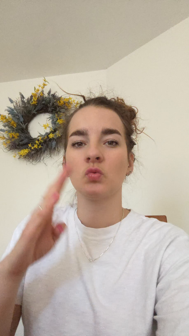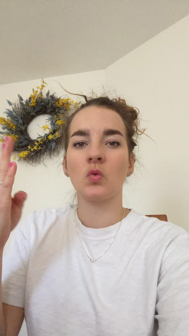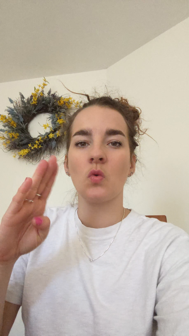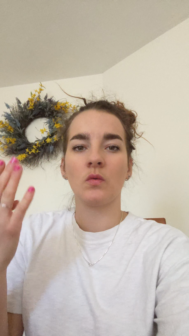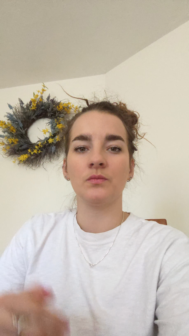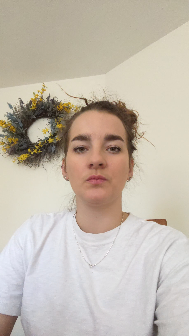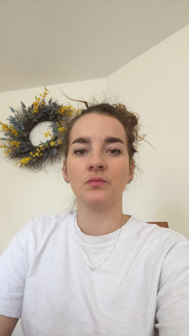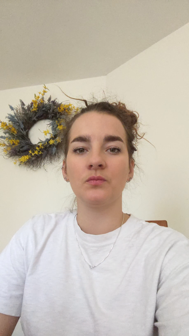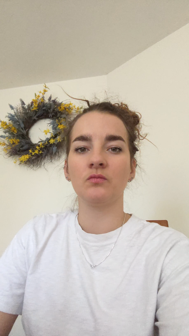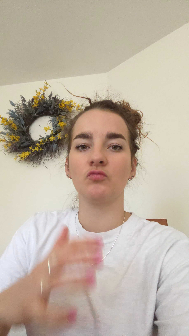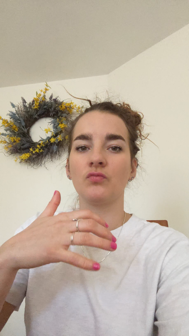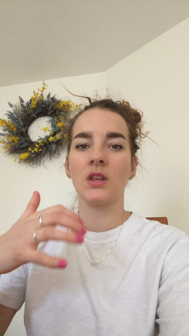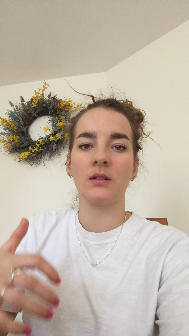grapes